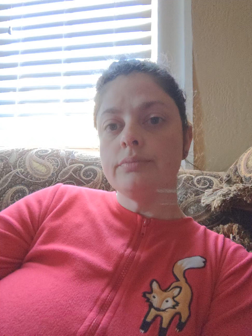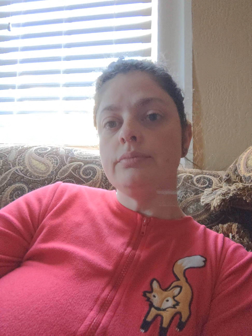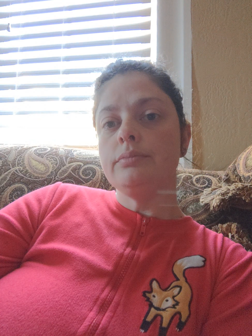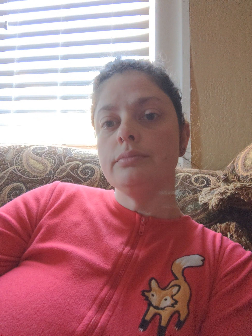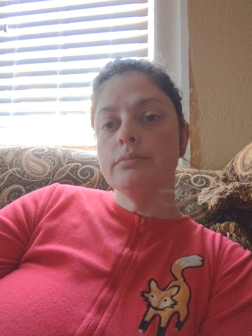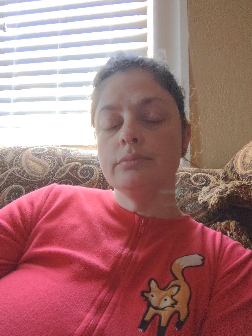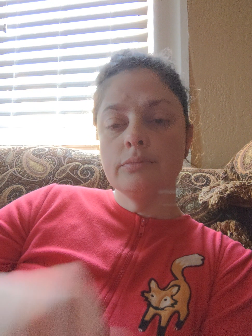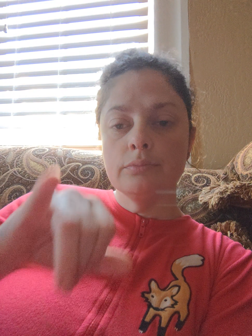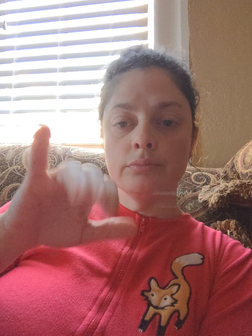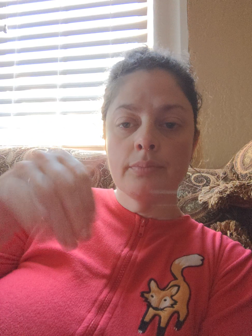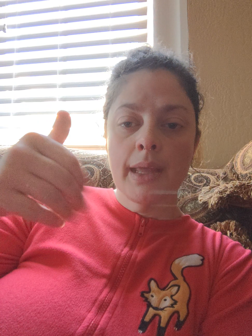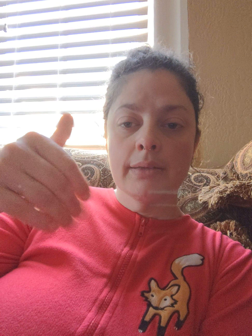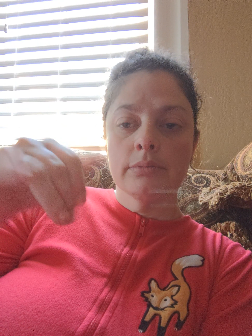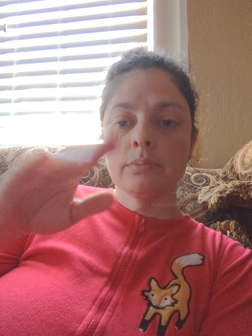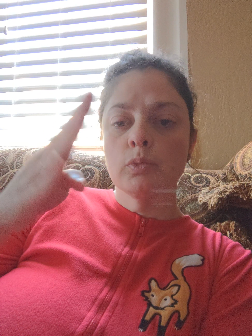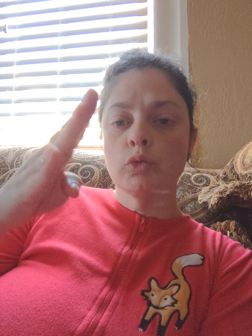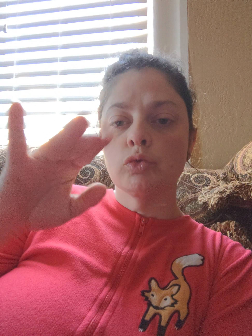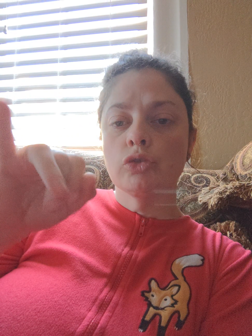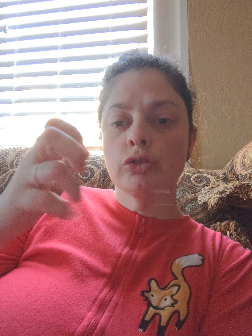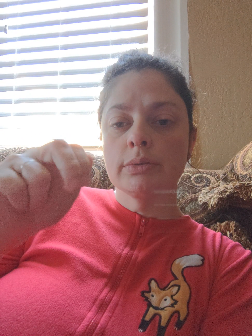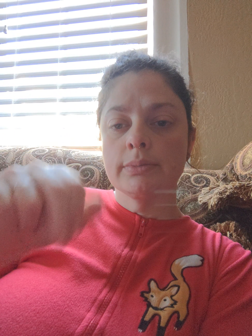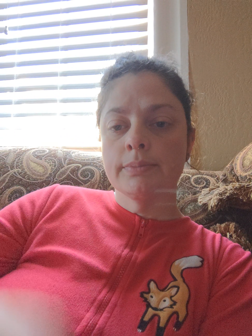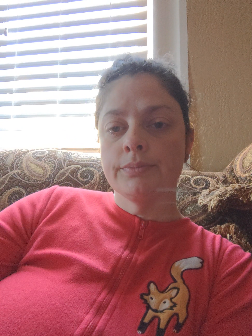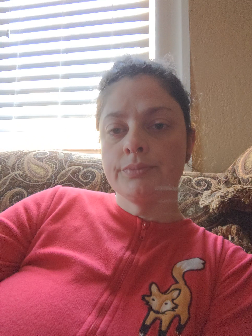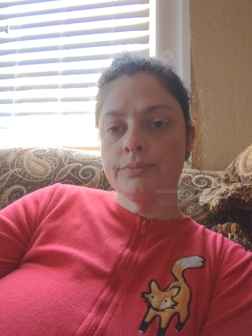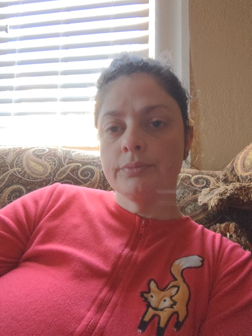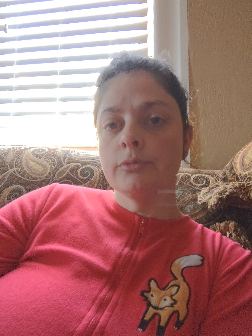jeans